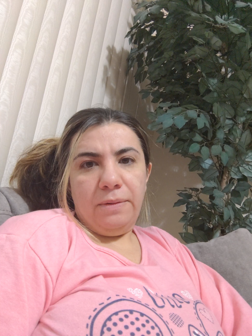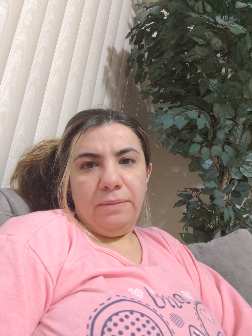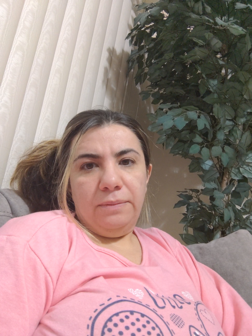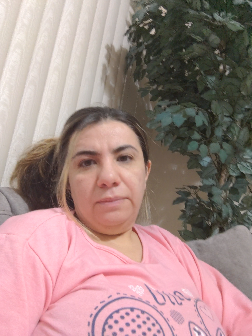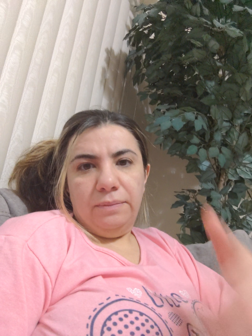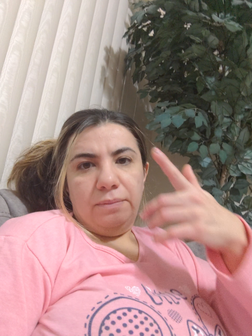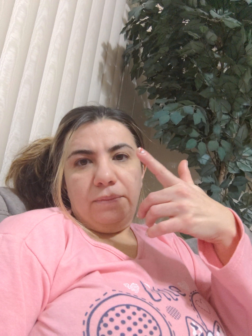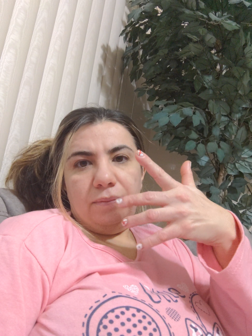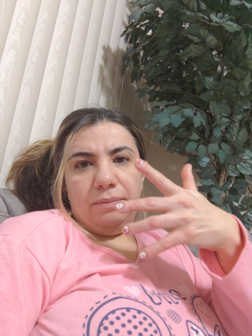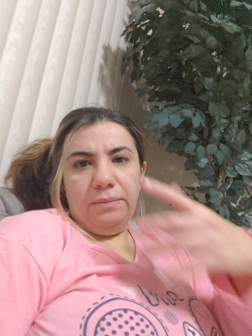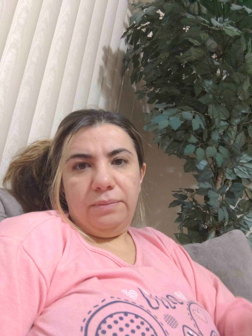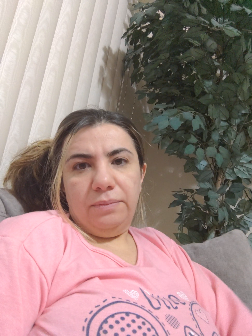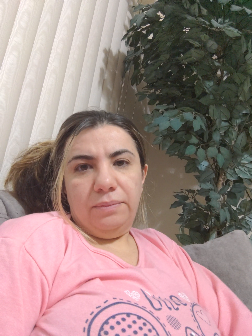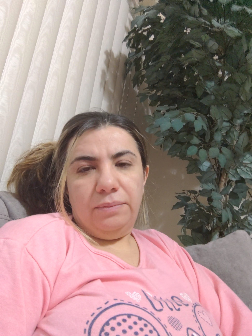finger